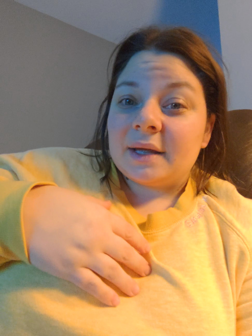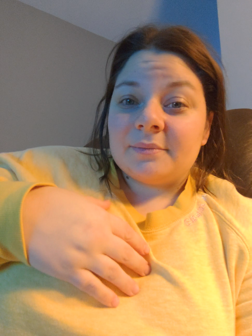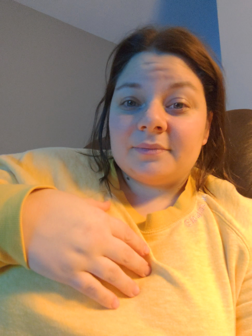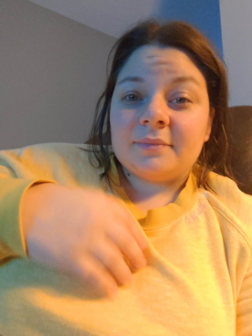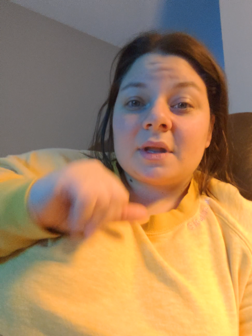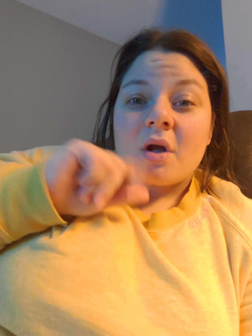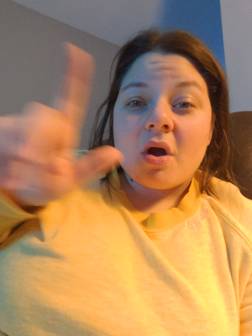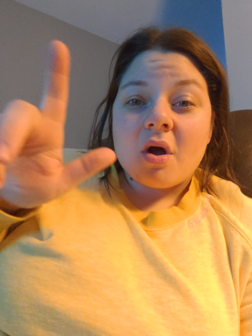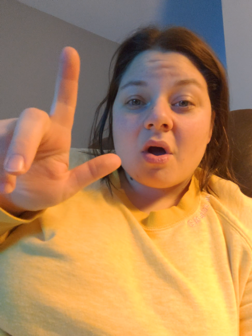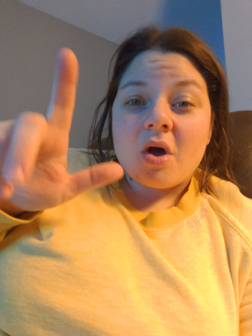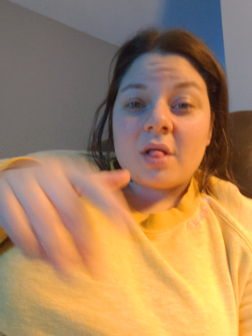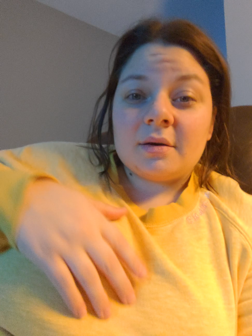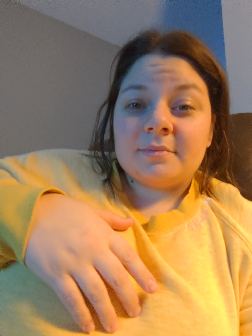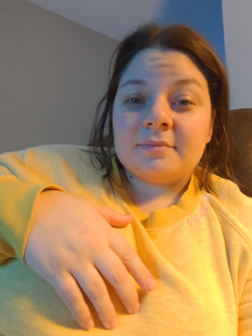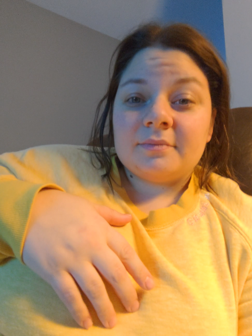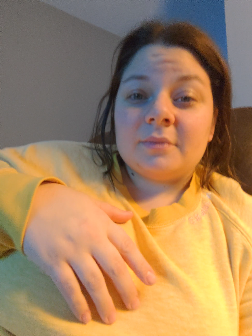all